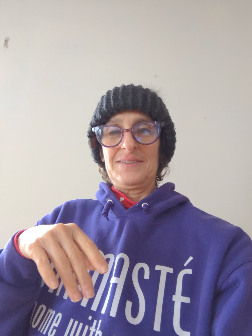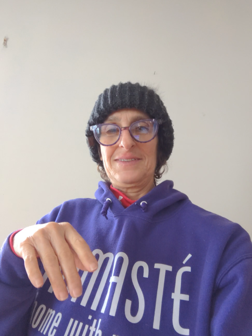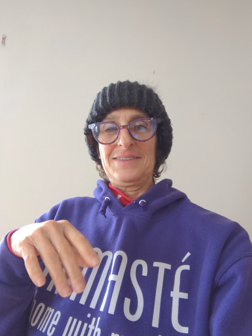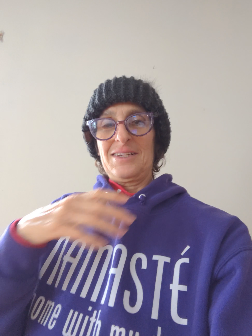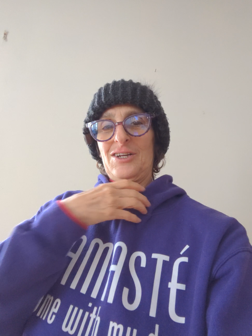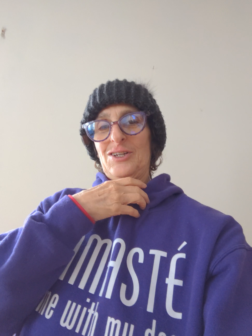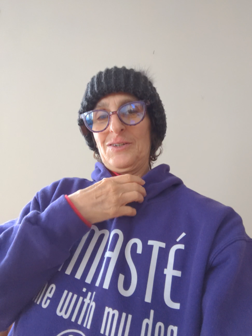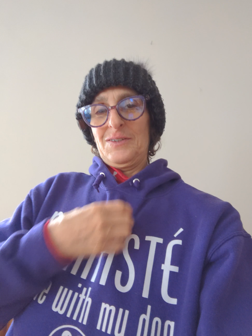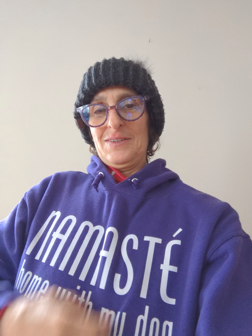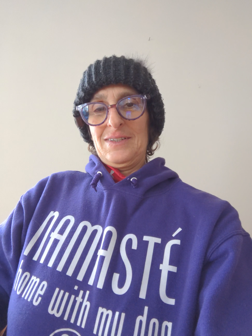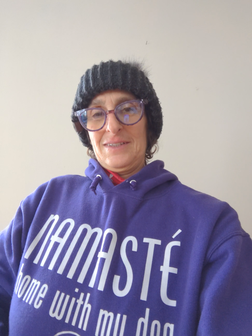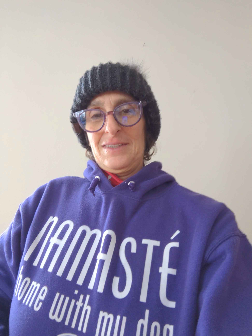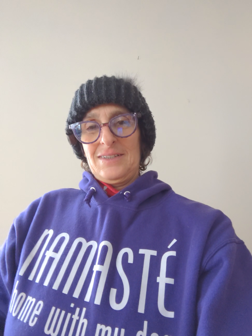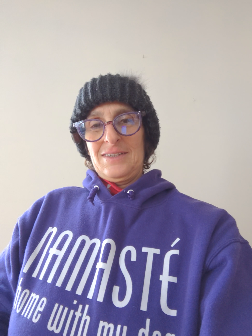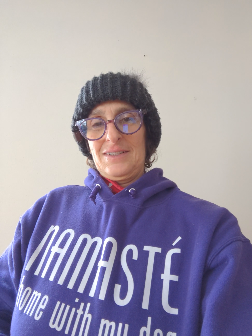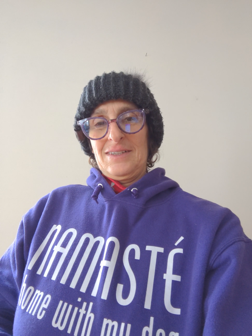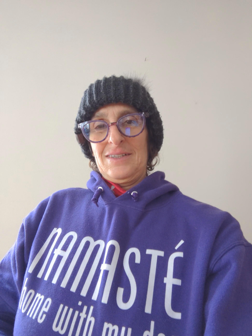hungry